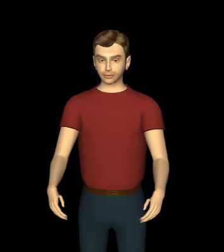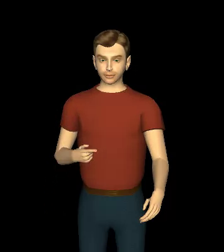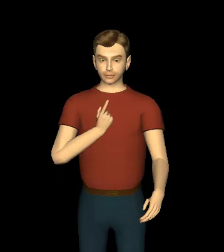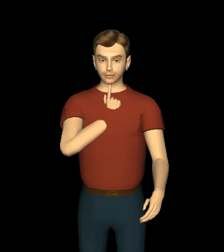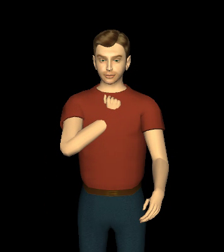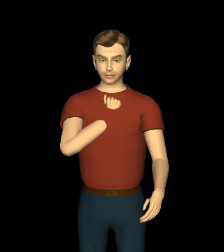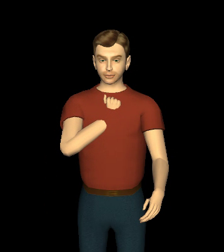يونيو